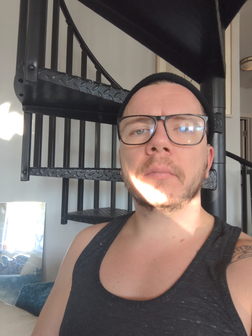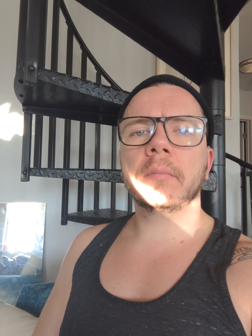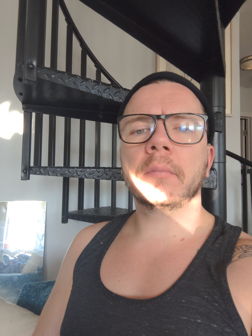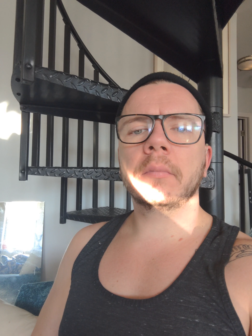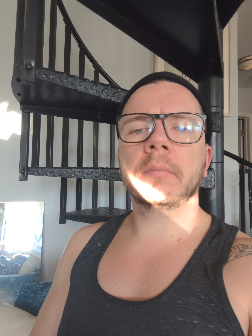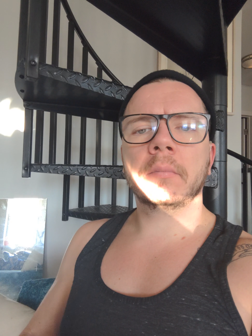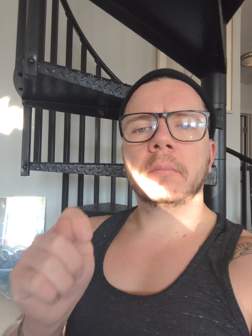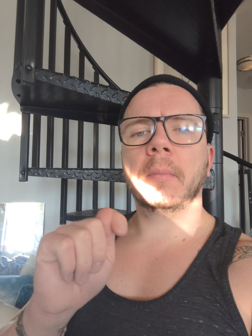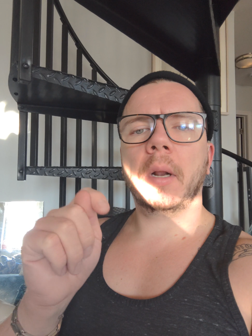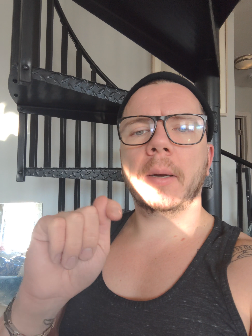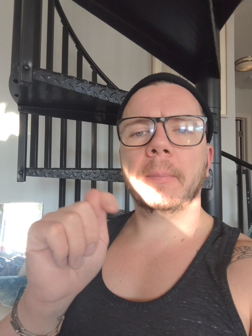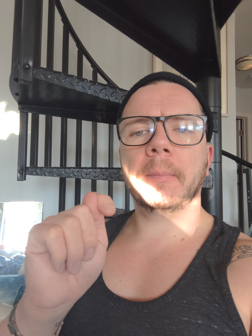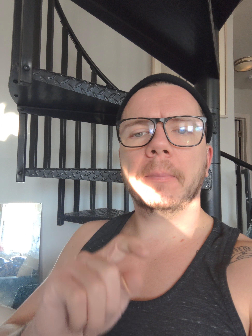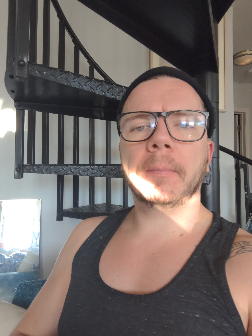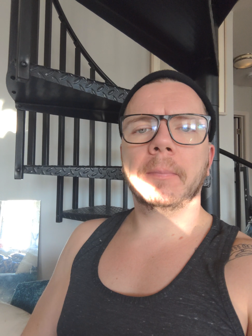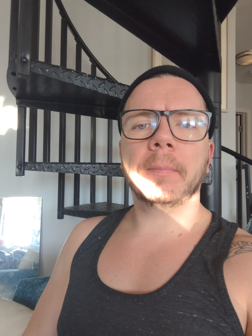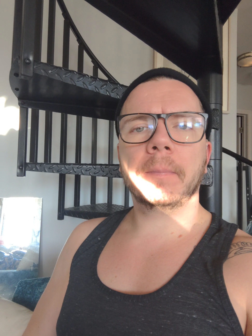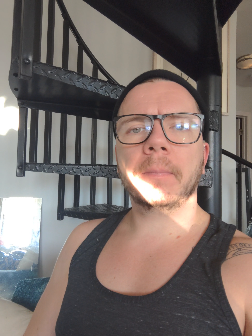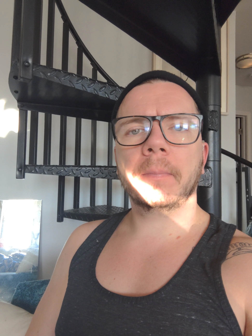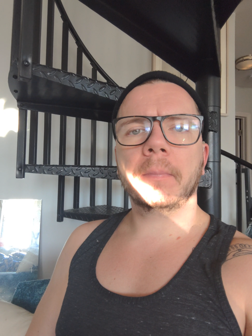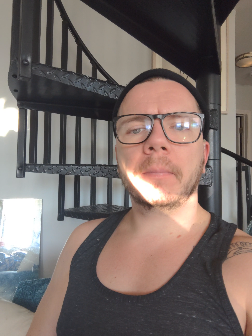potty